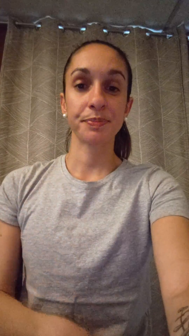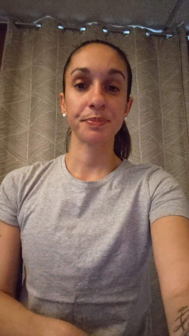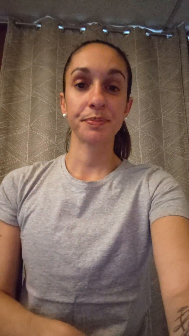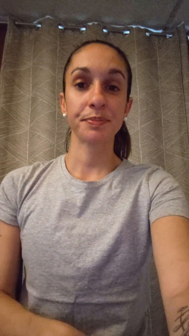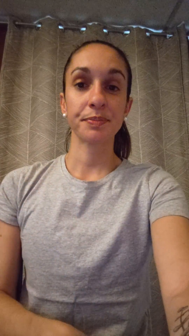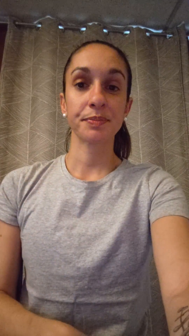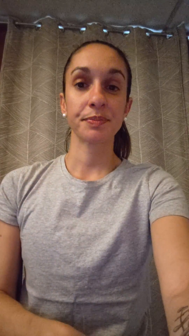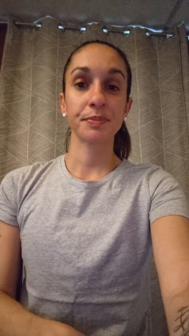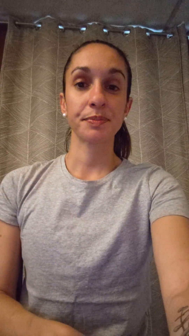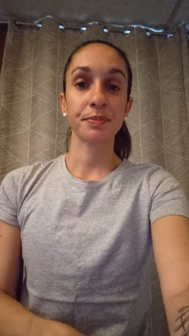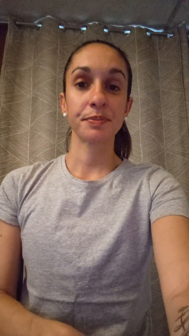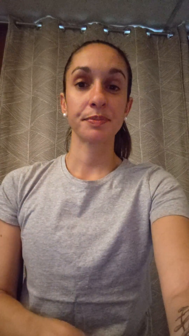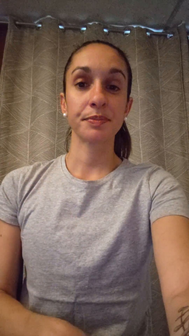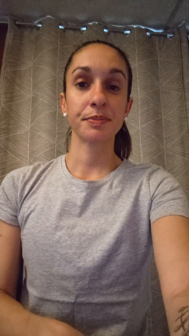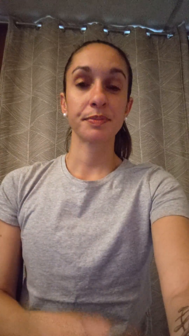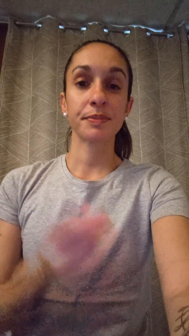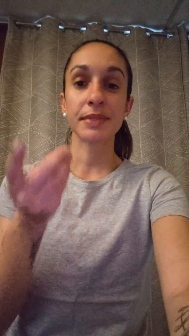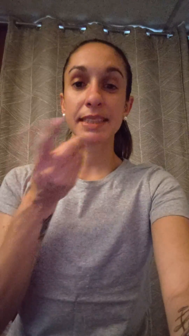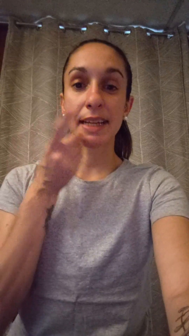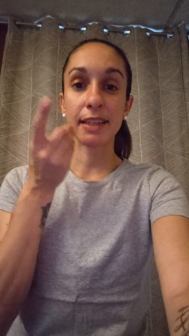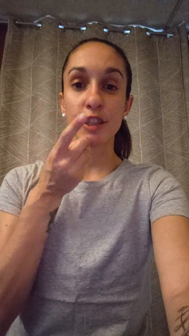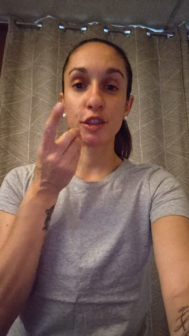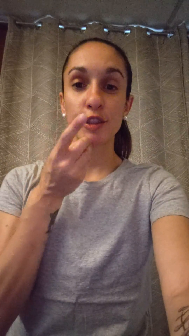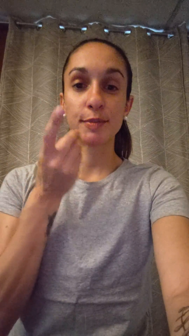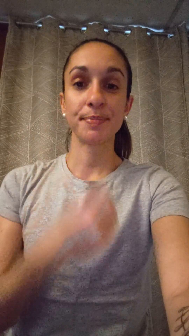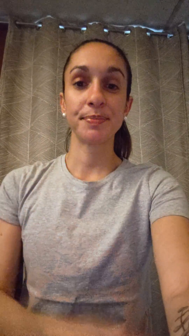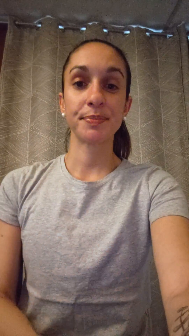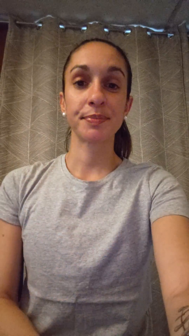dinner